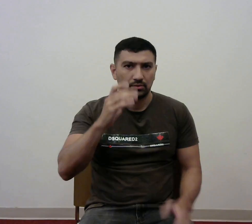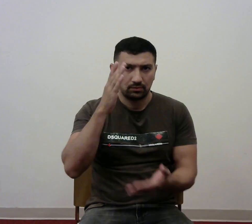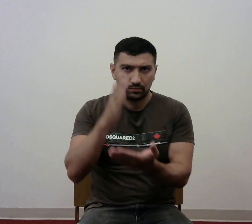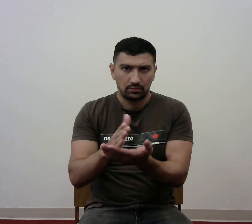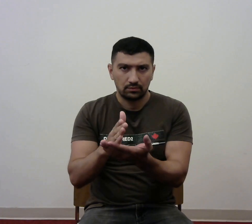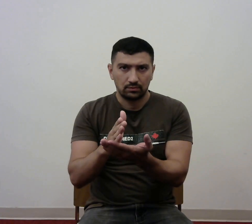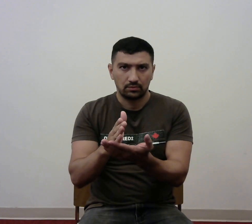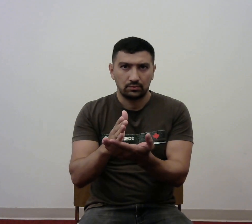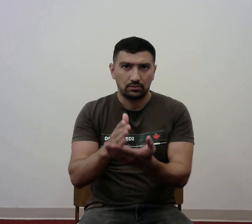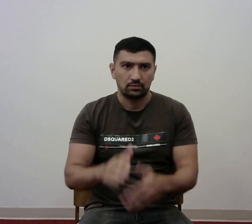var